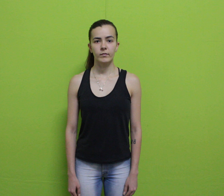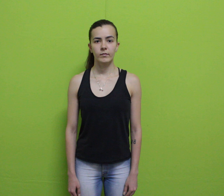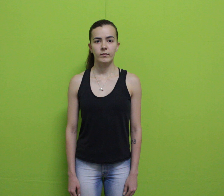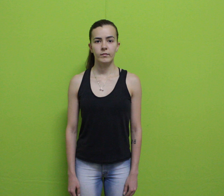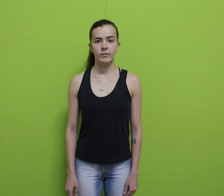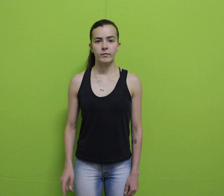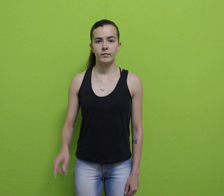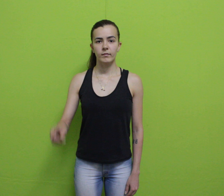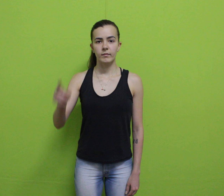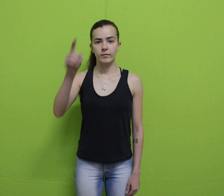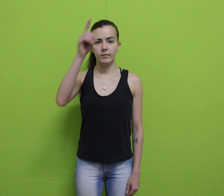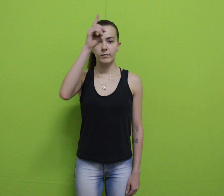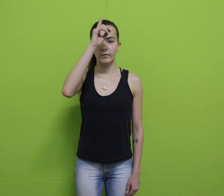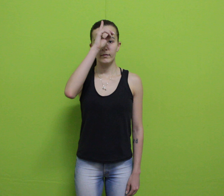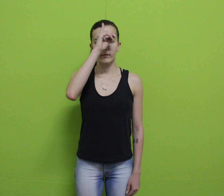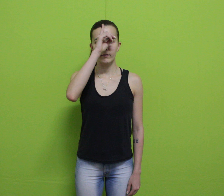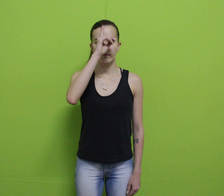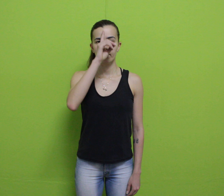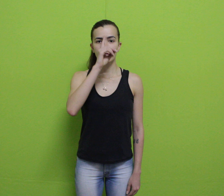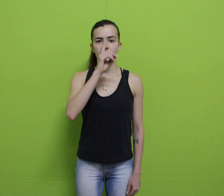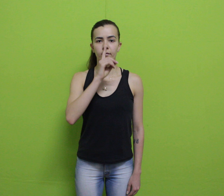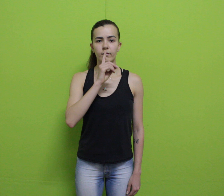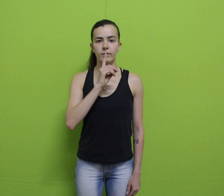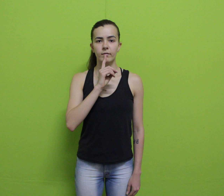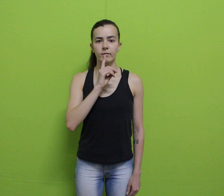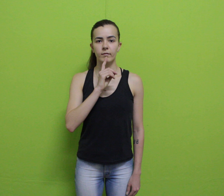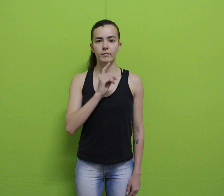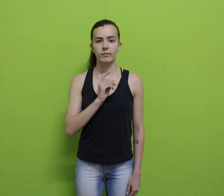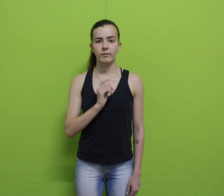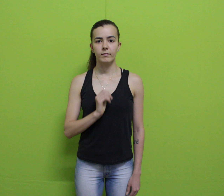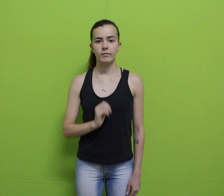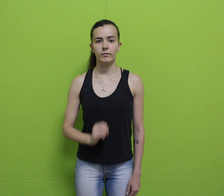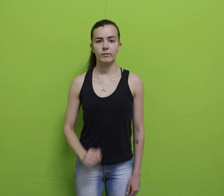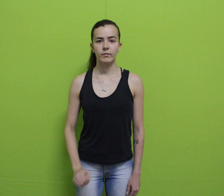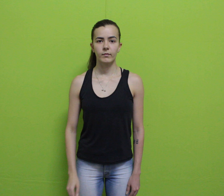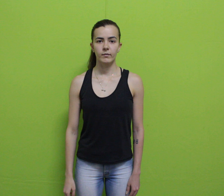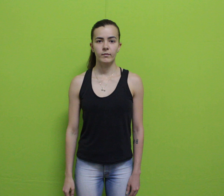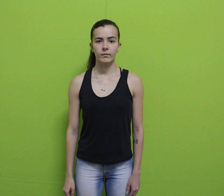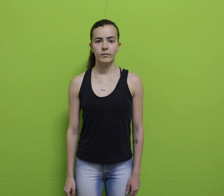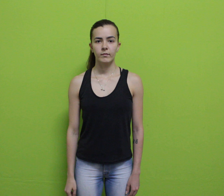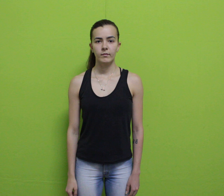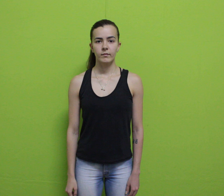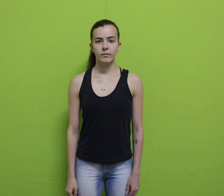amarelo